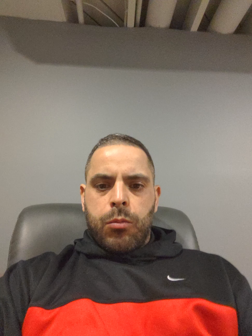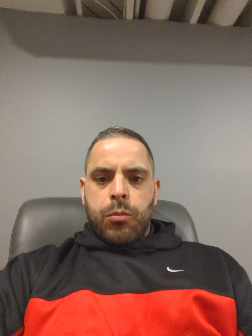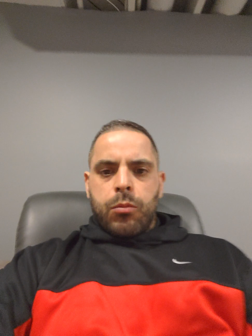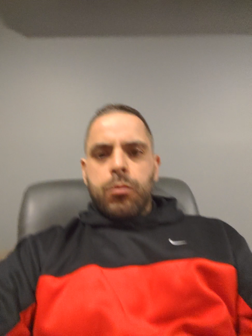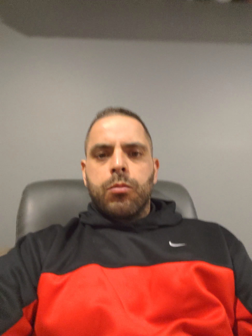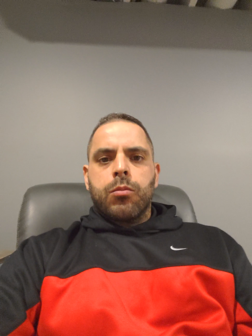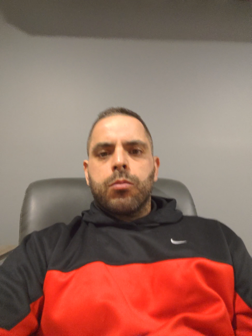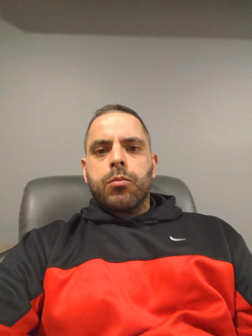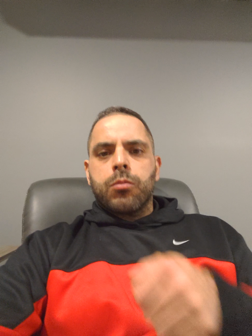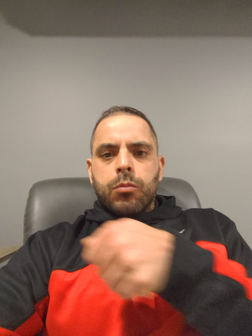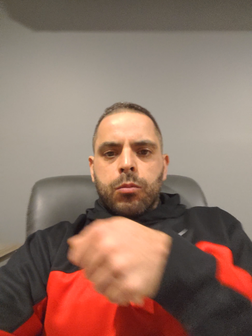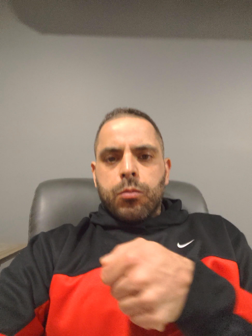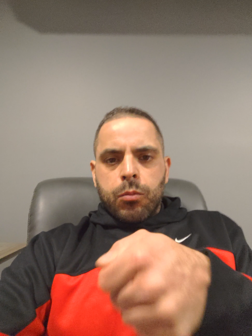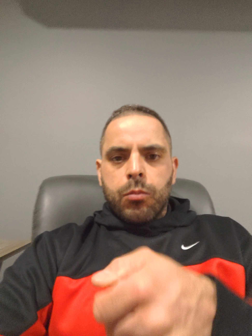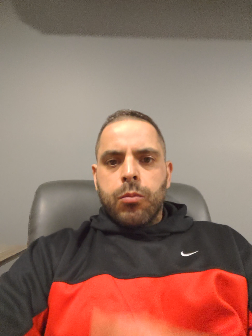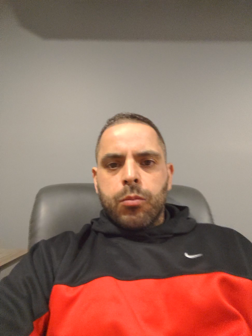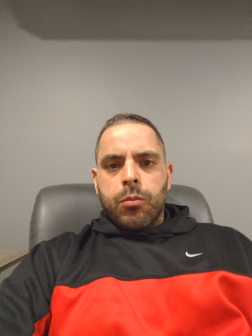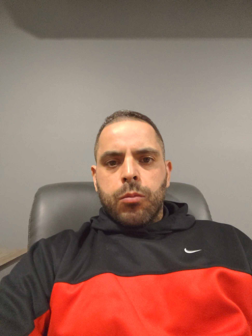vacuum